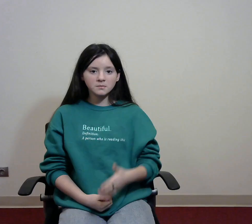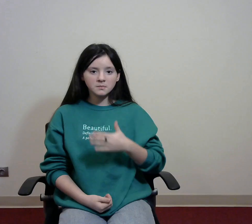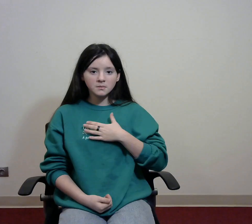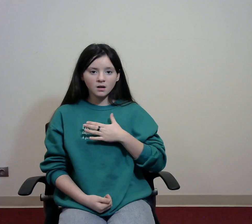mənə